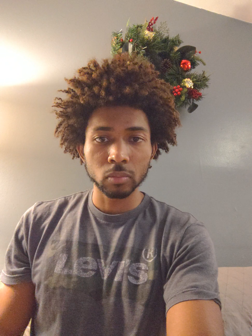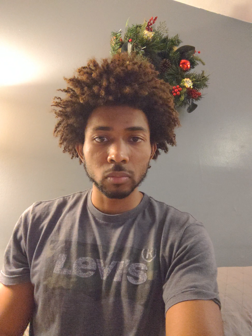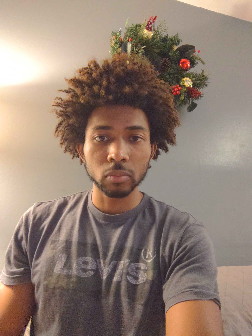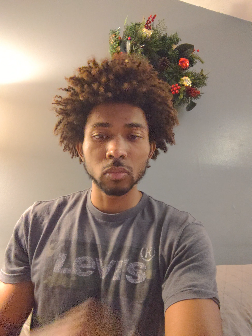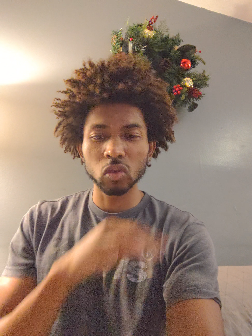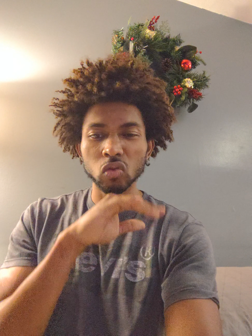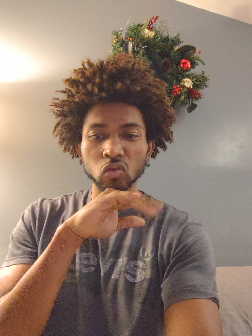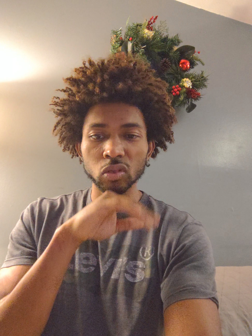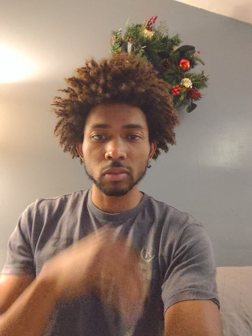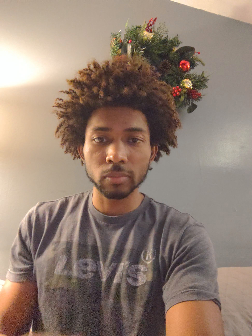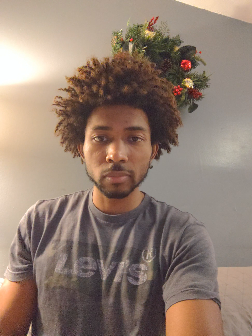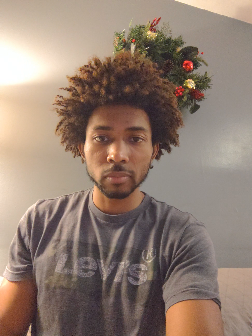dirty